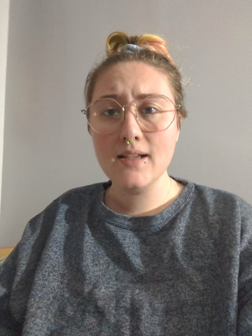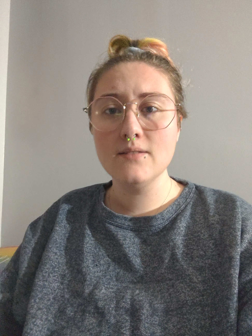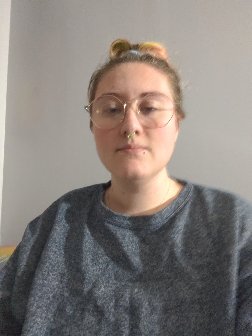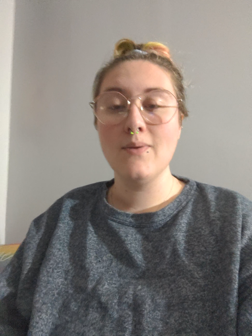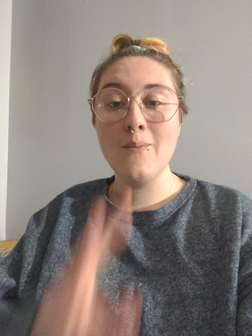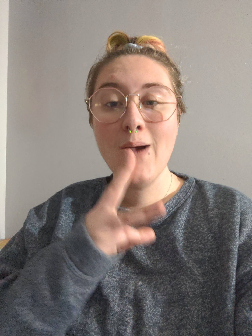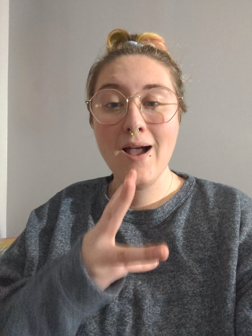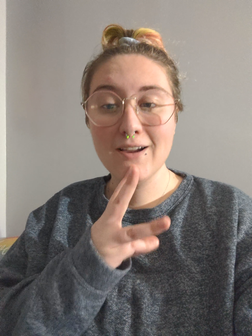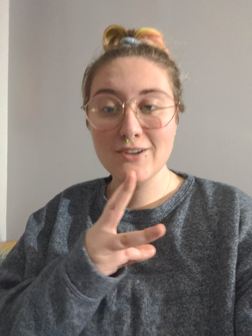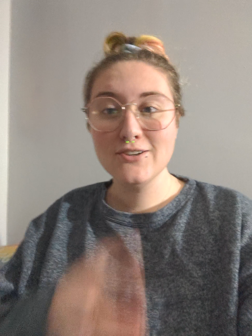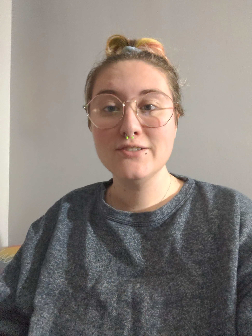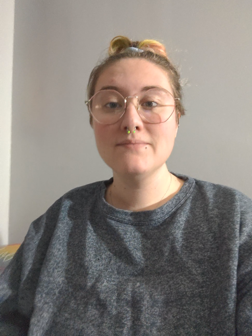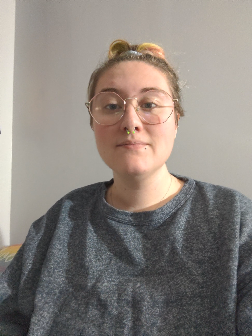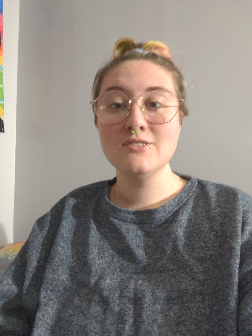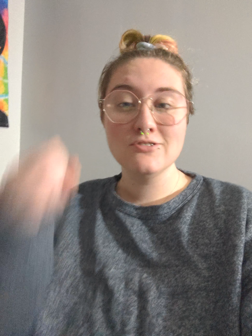water